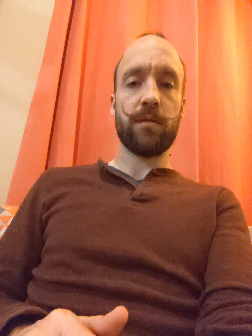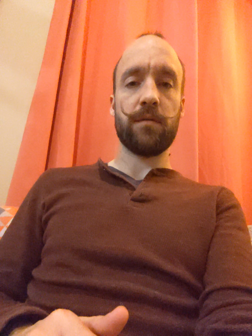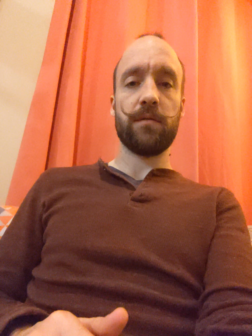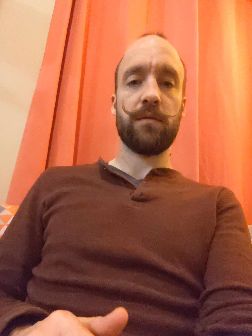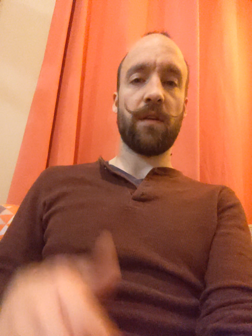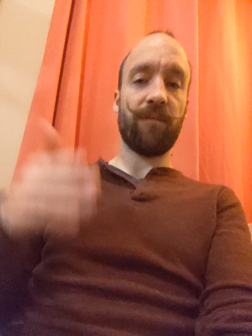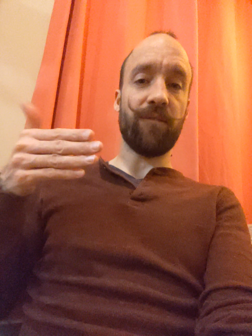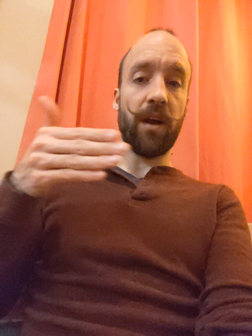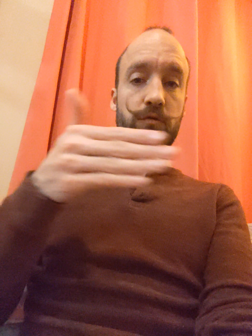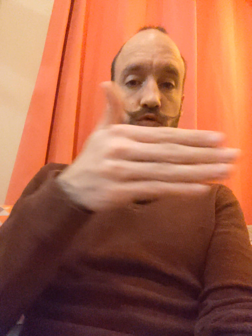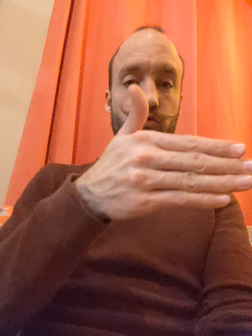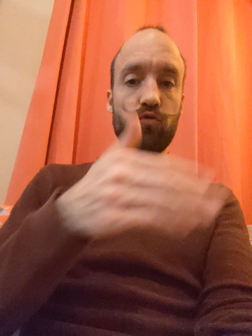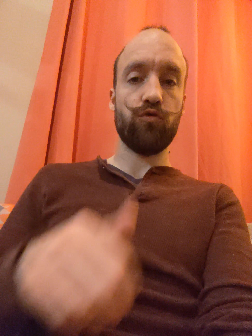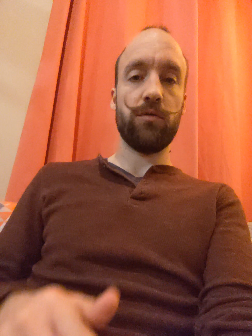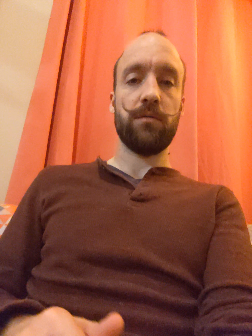fish